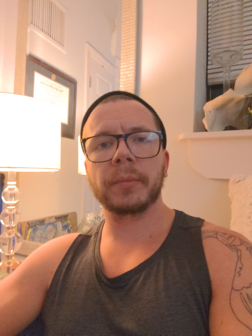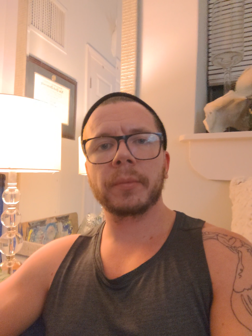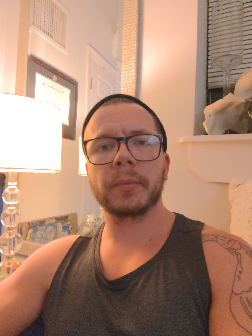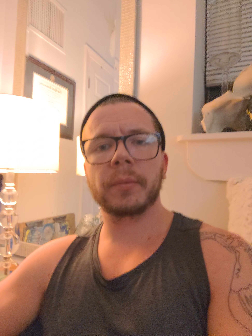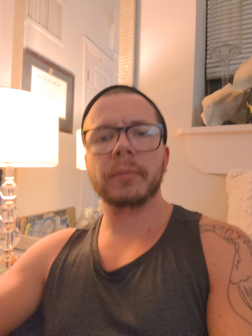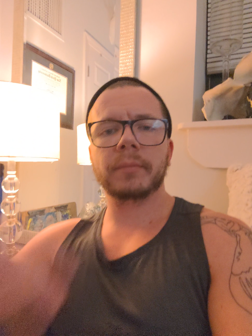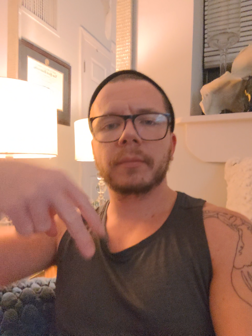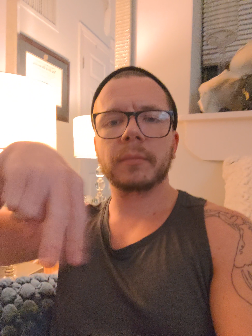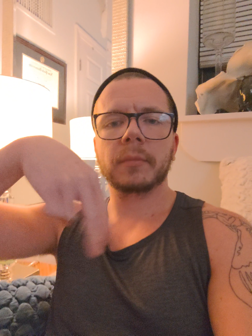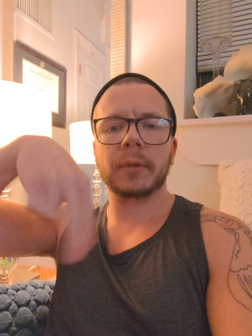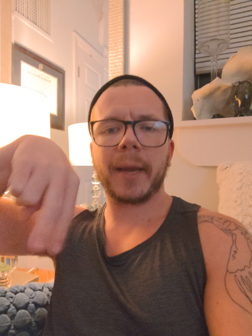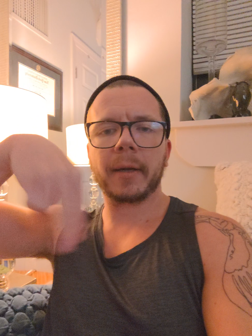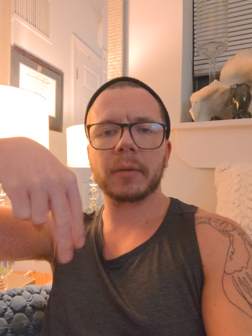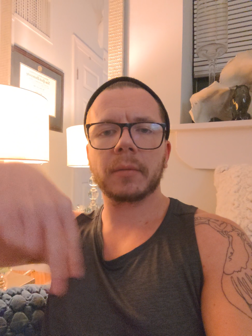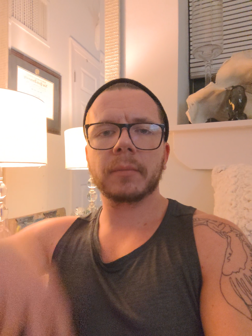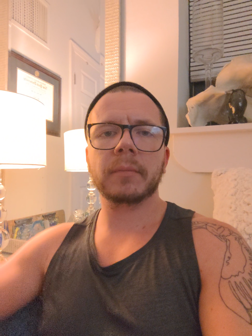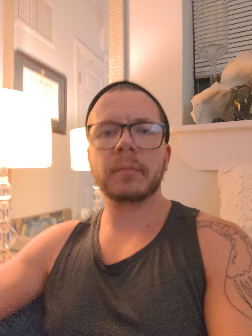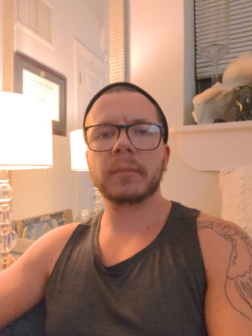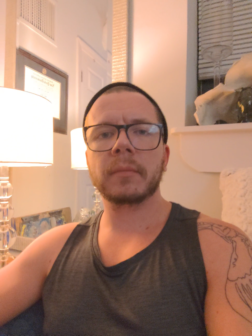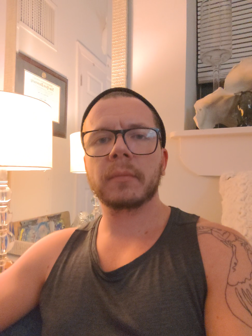dance